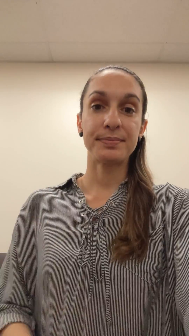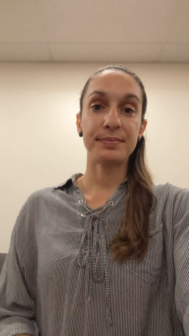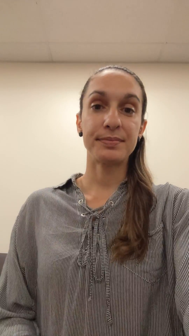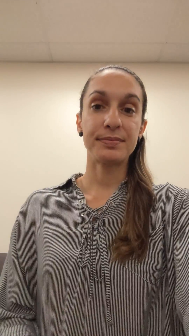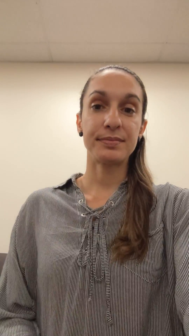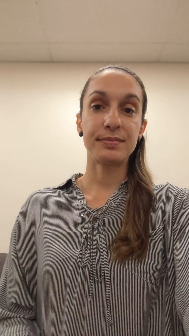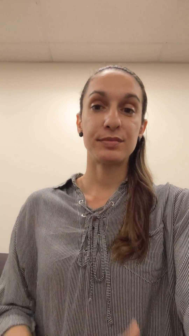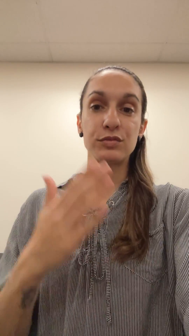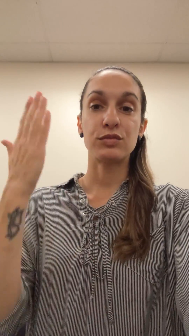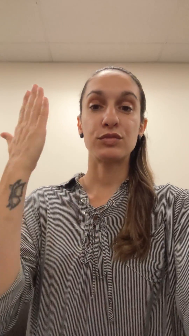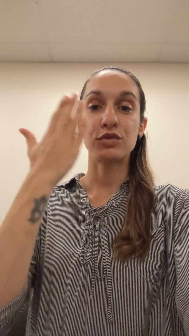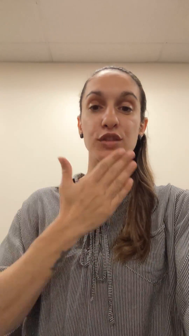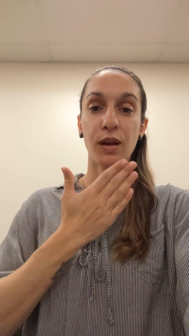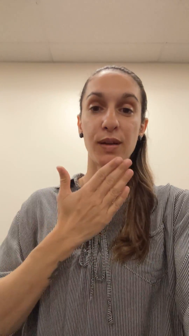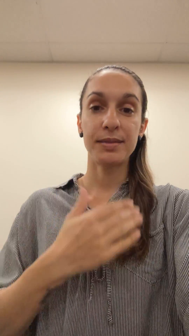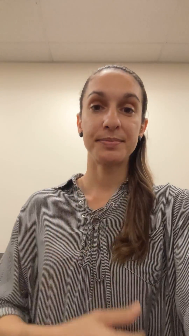dark